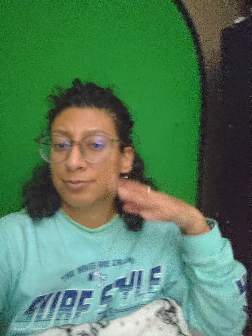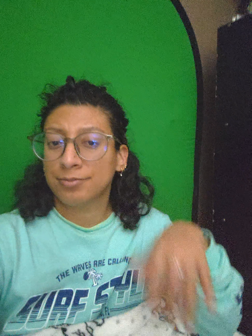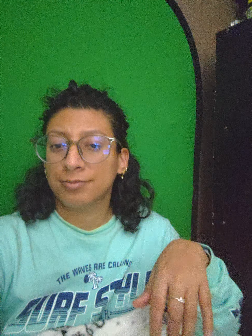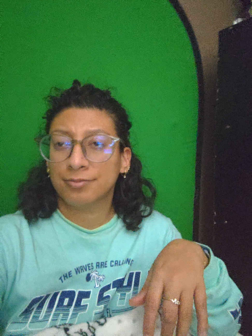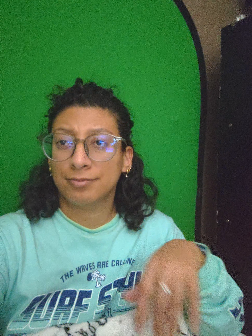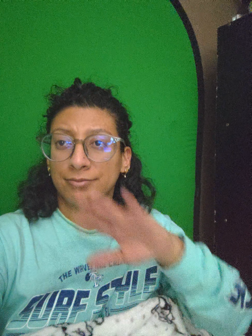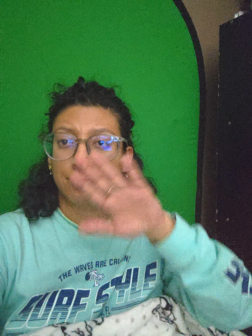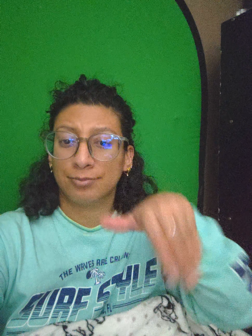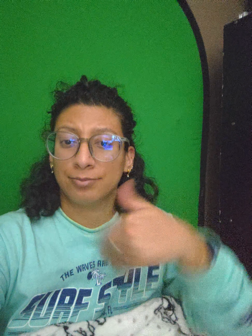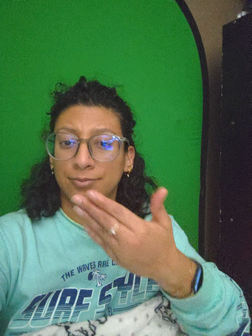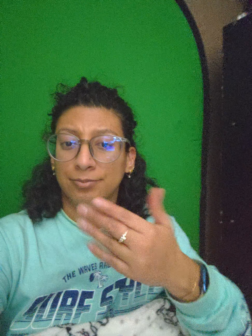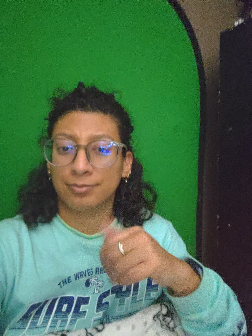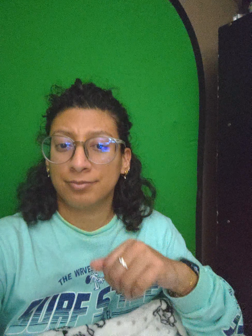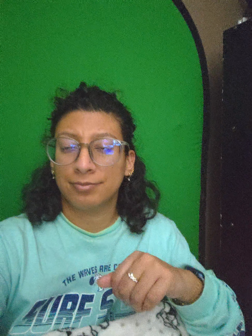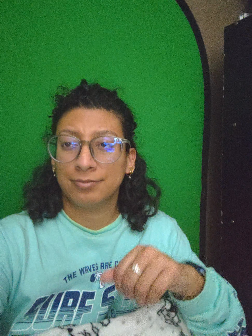all